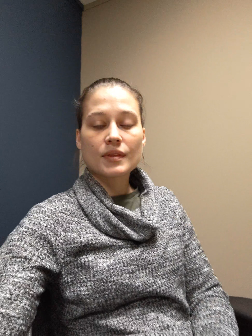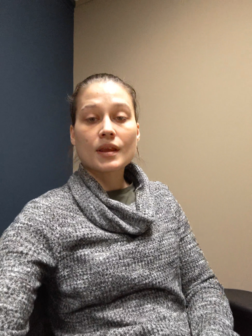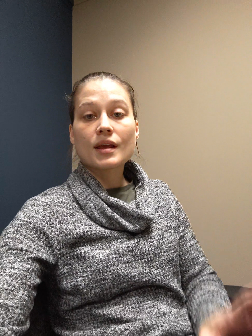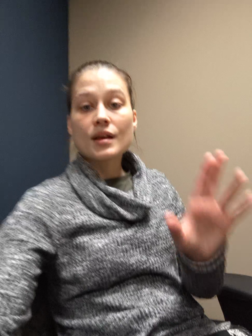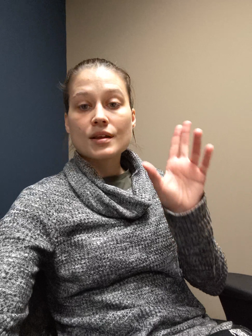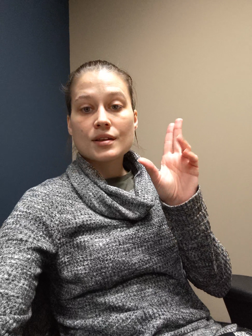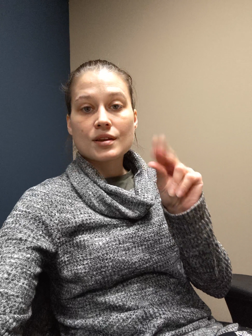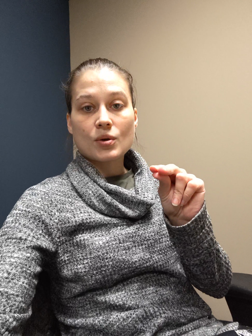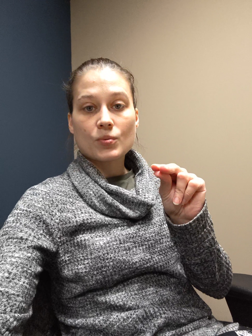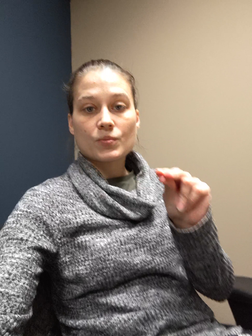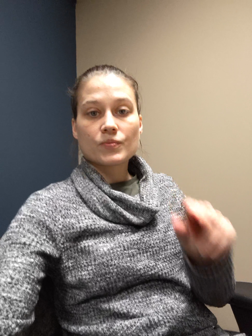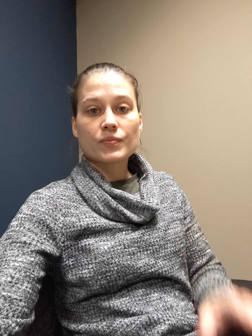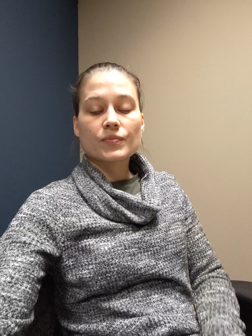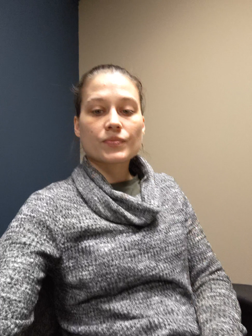no